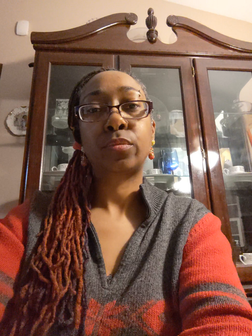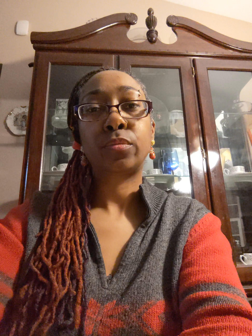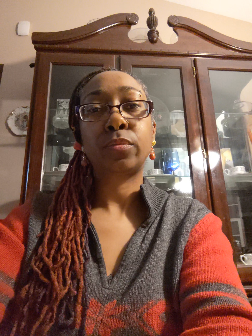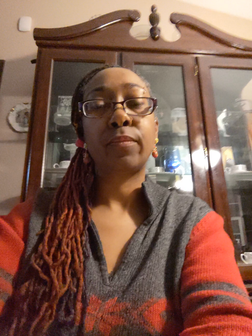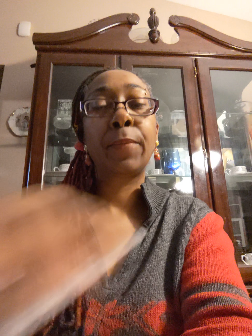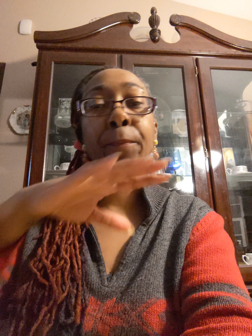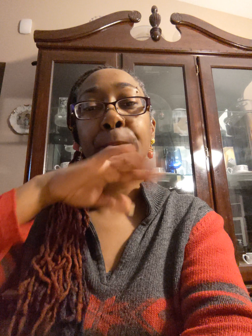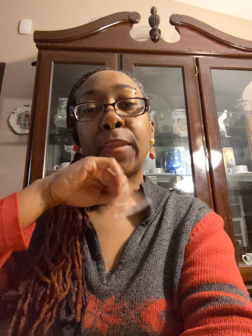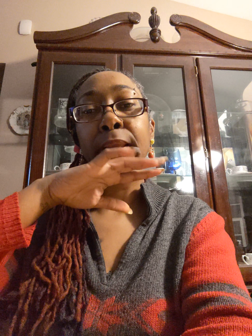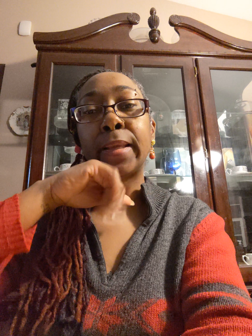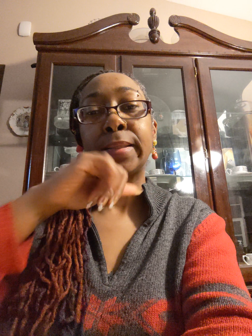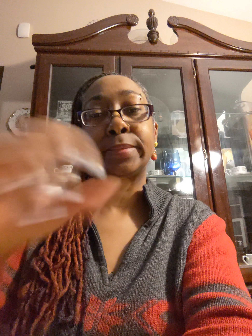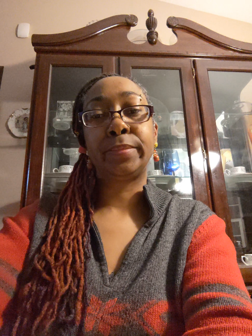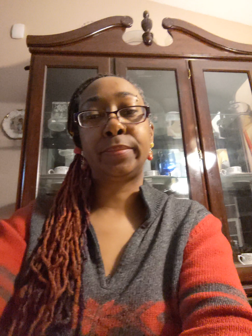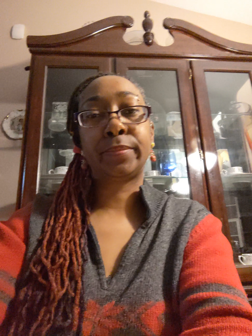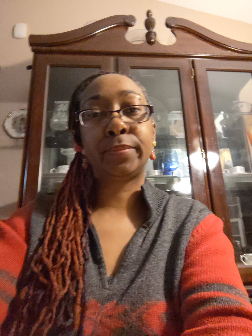pig